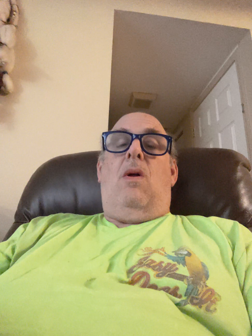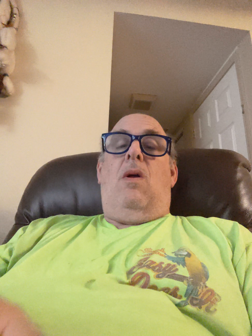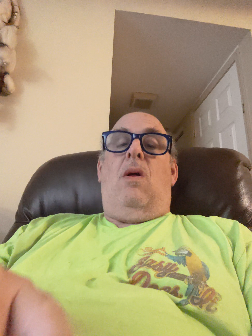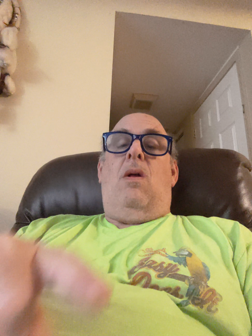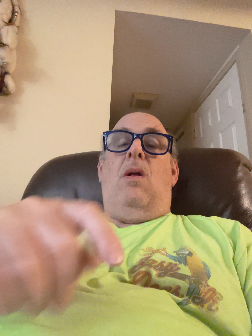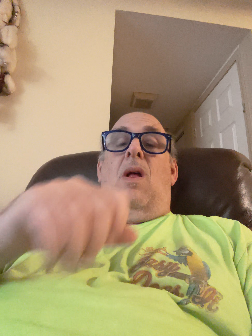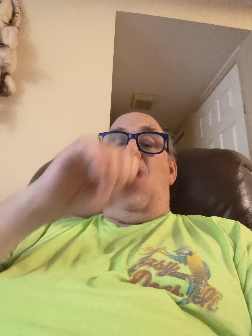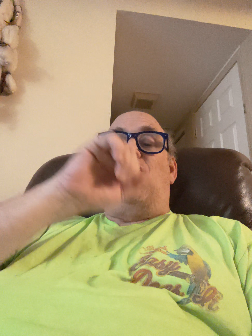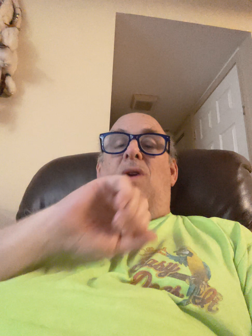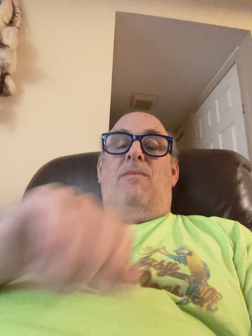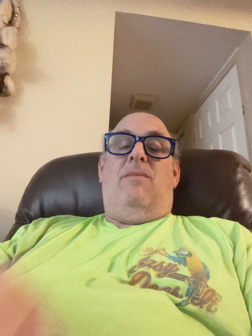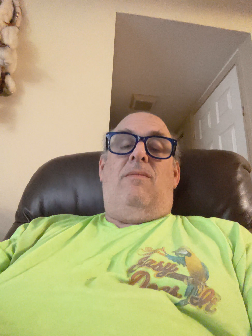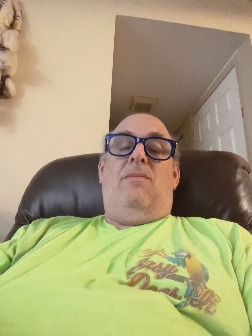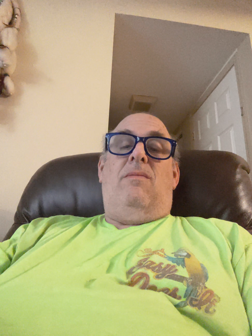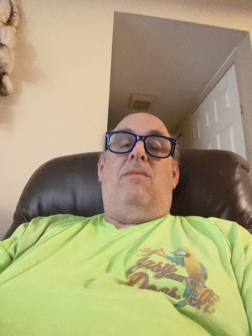ice cream